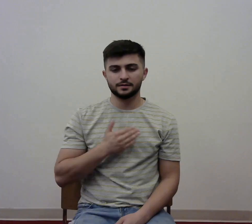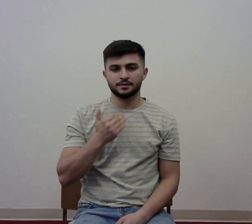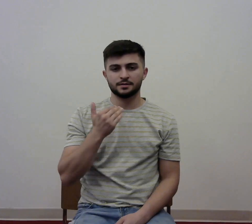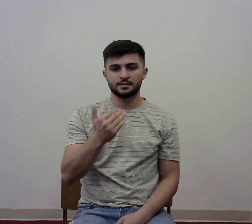siz